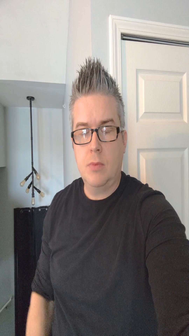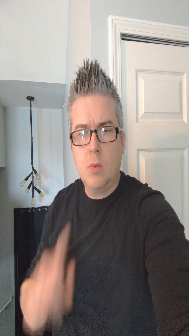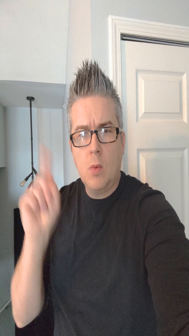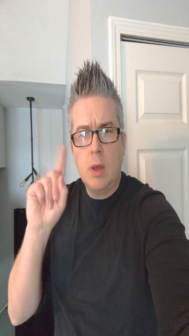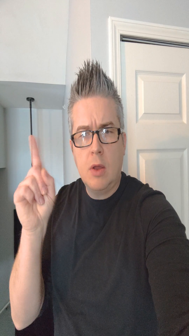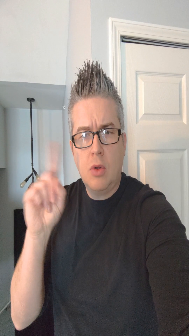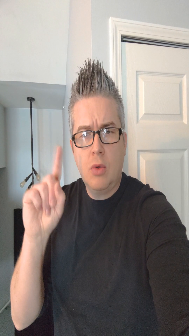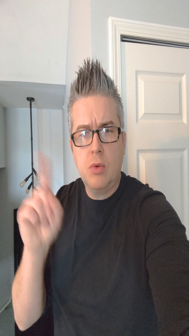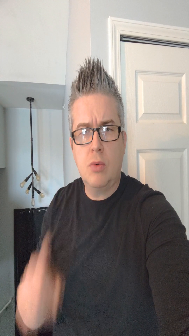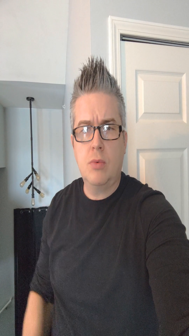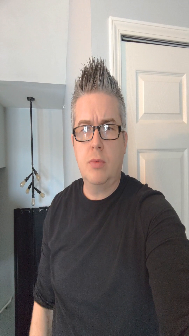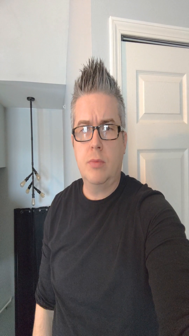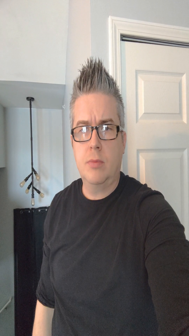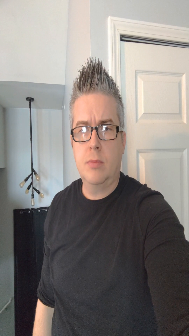where